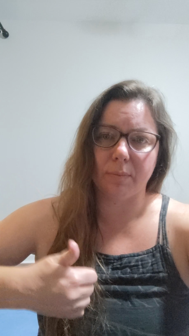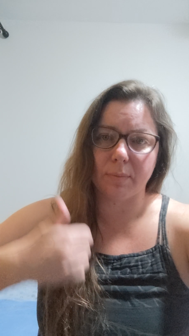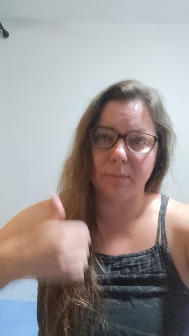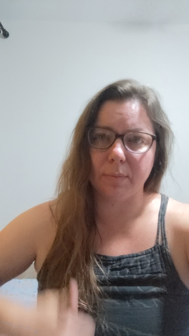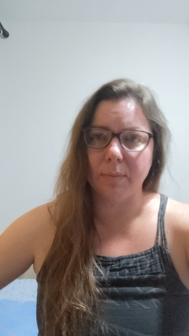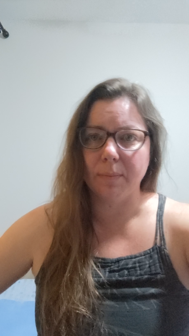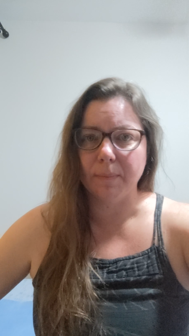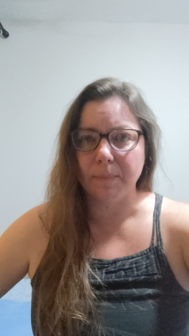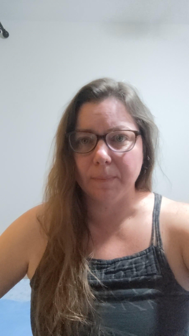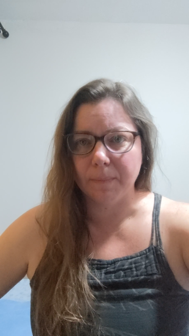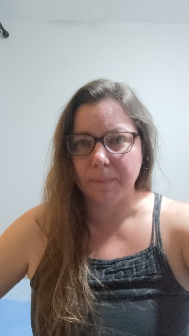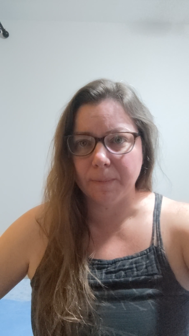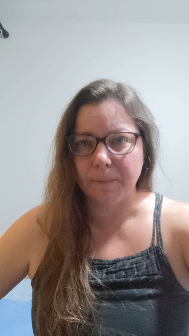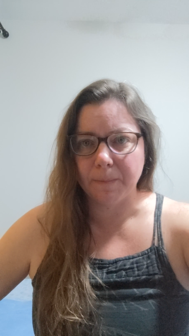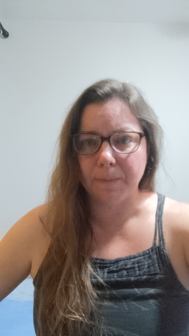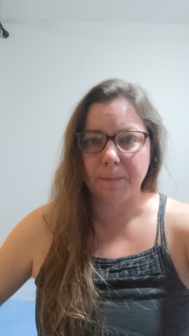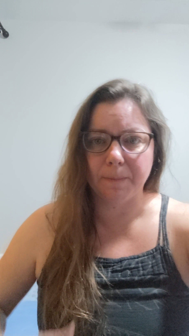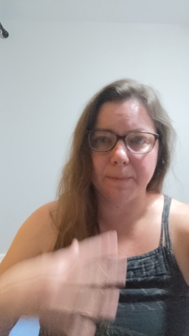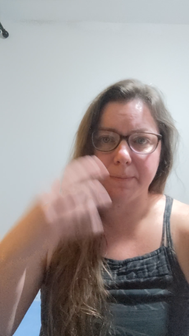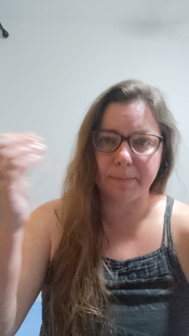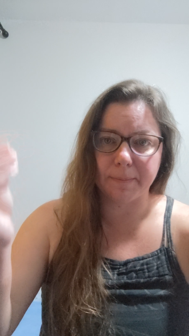going to